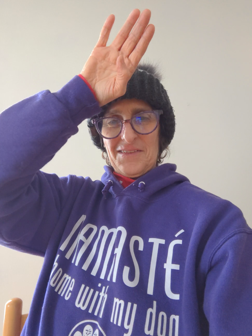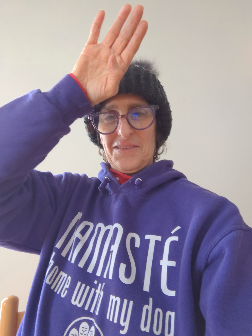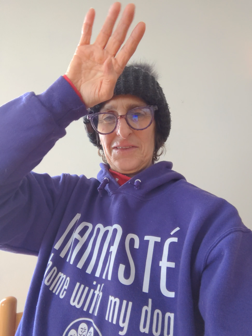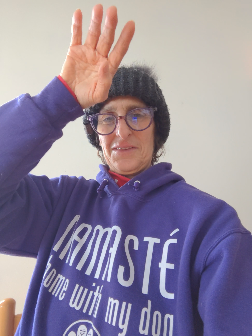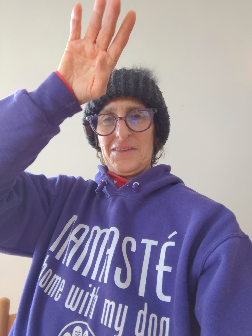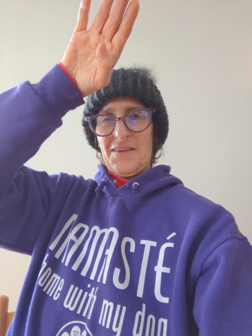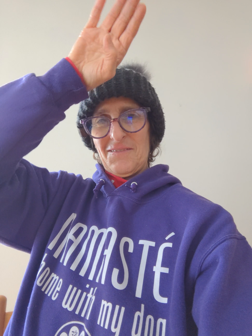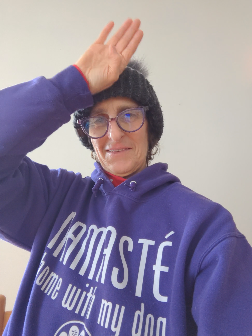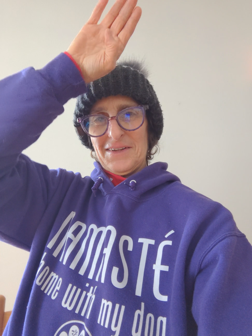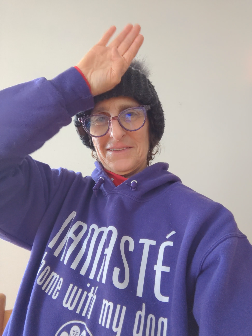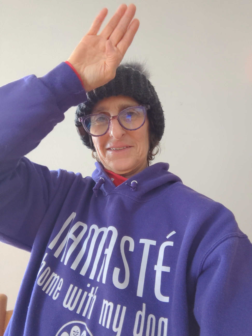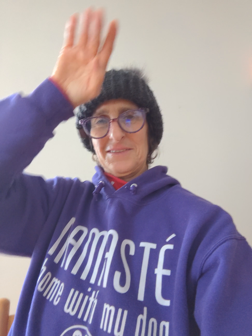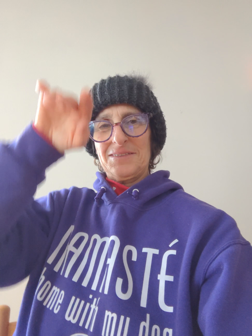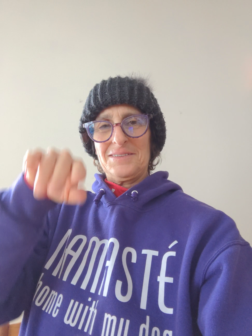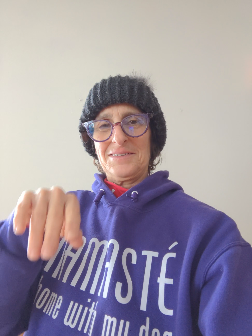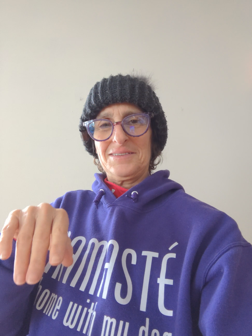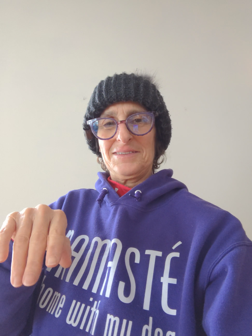fireman